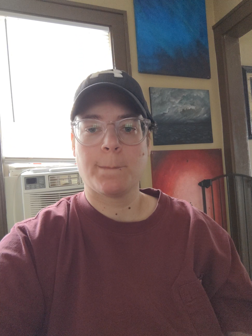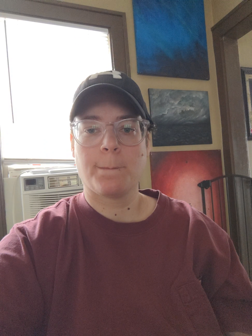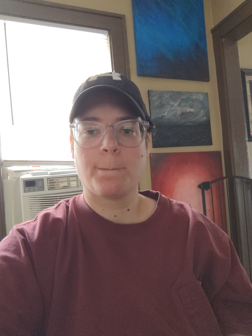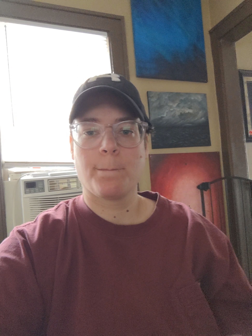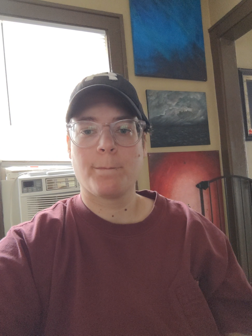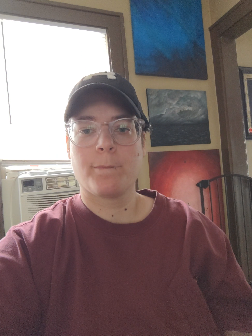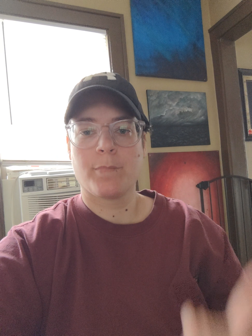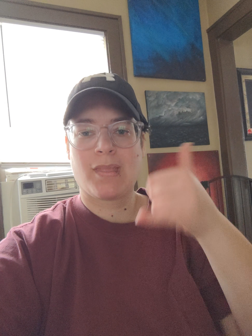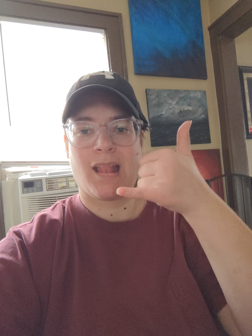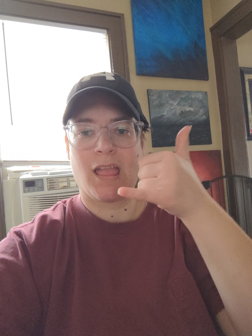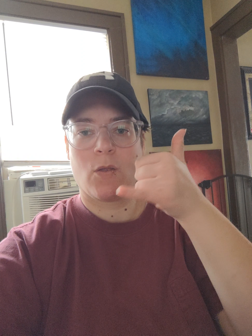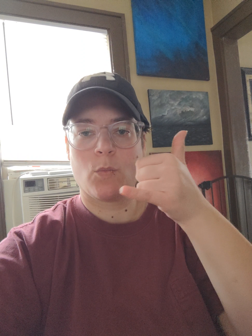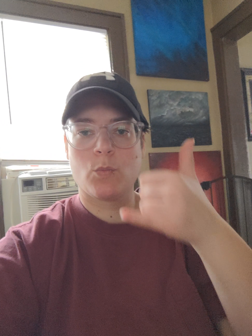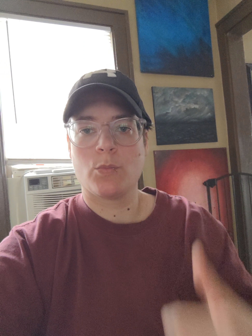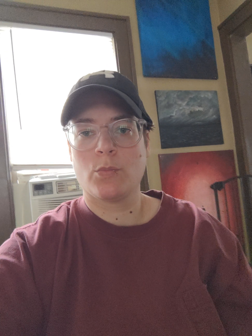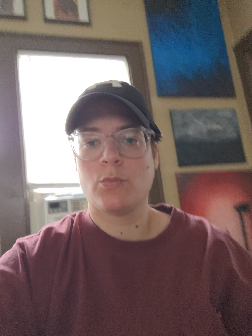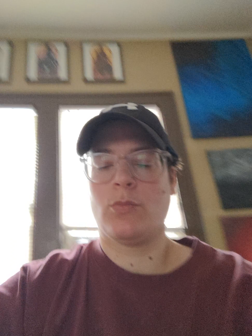yellow